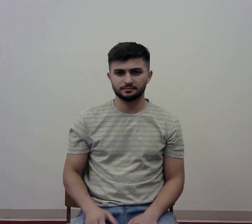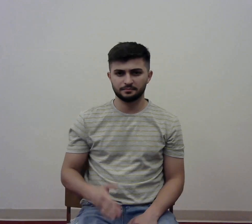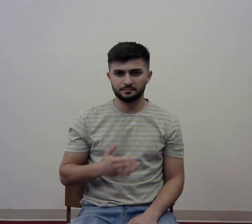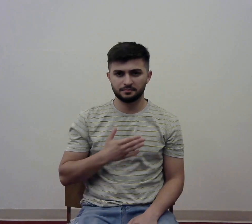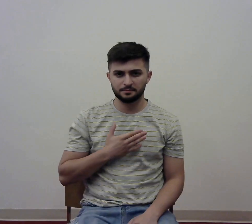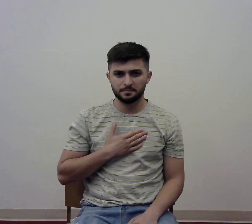mən